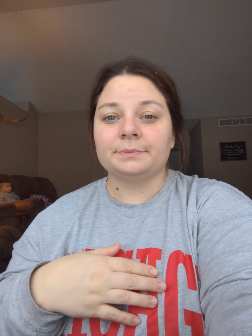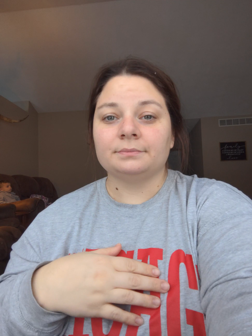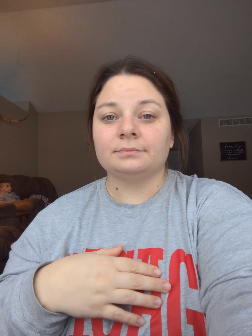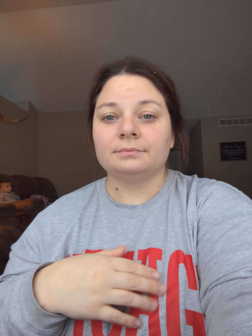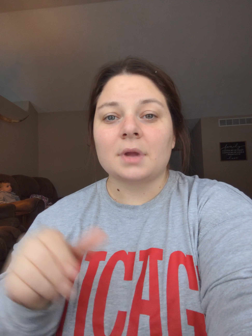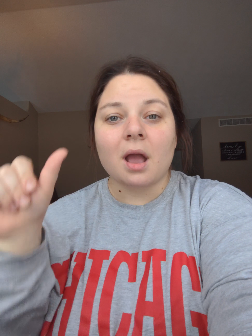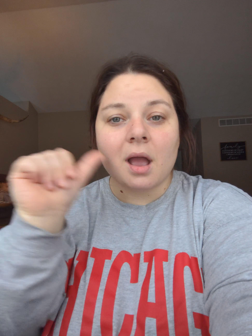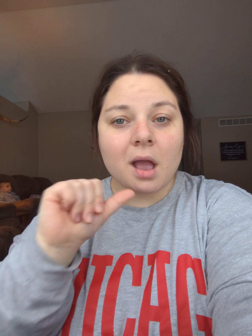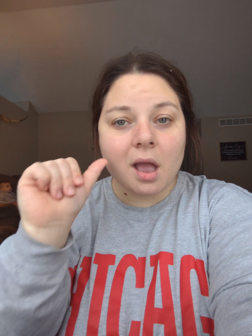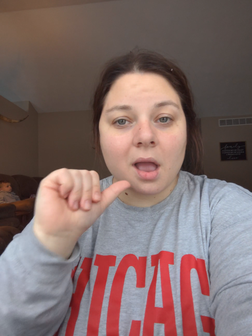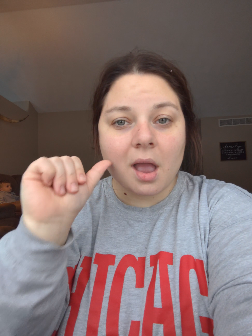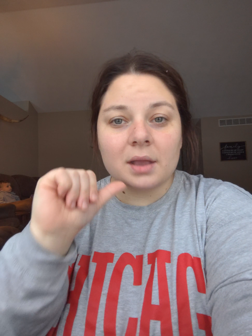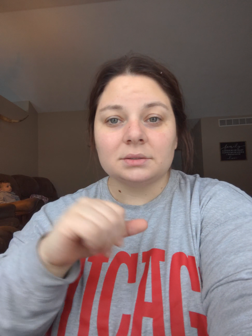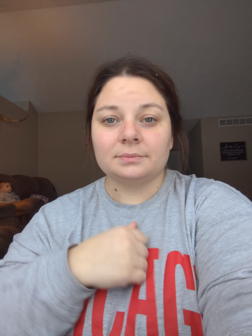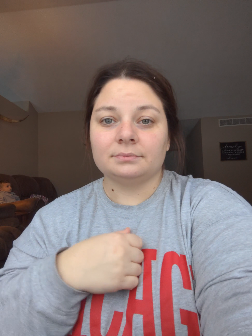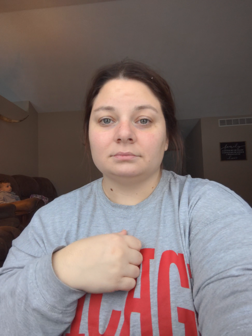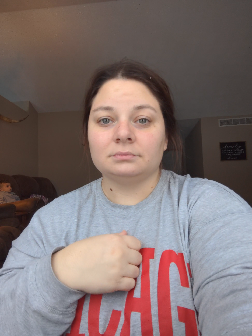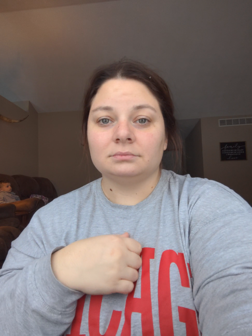aunt